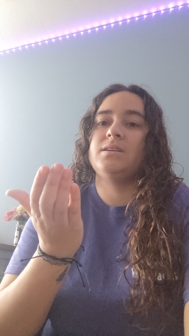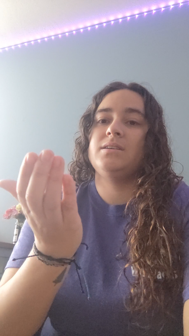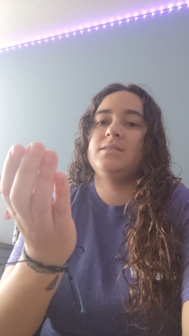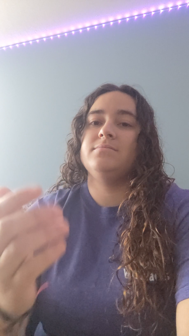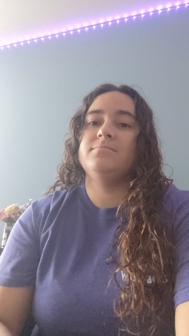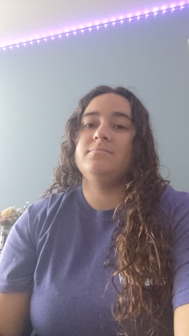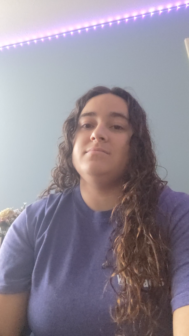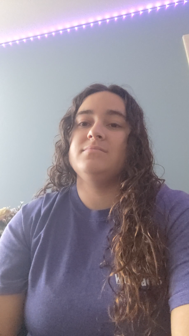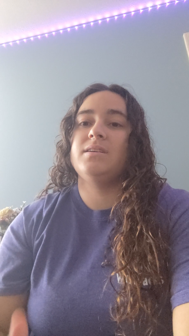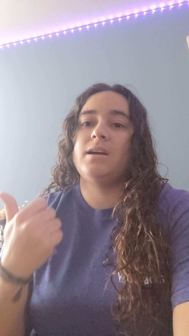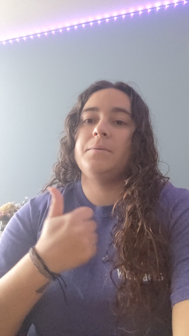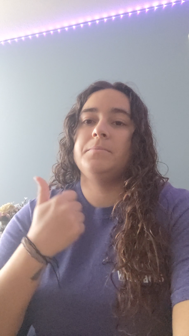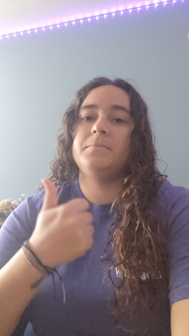help